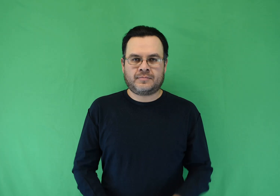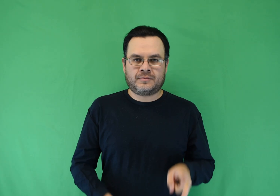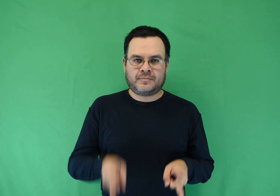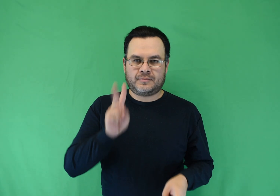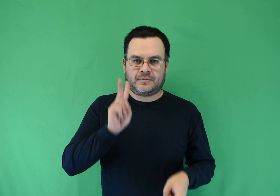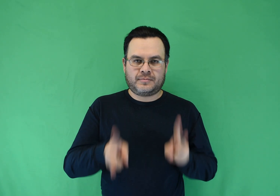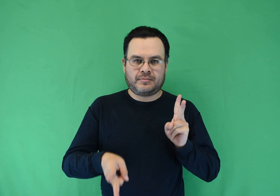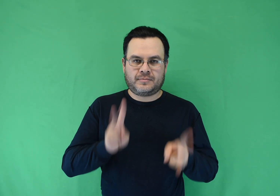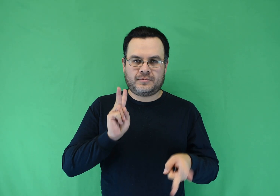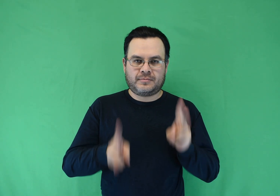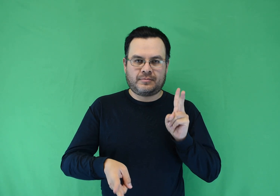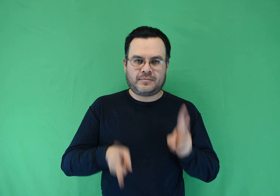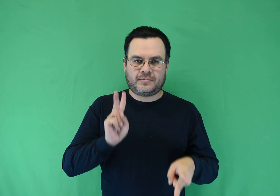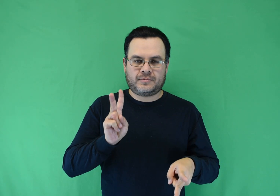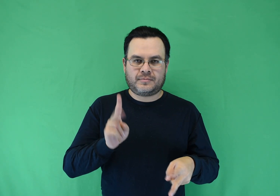platicar